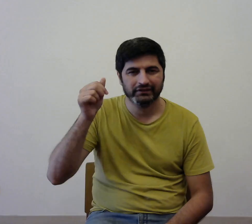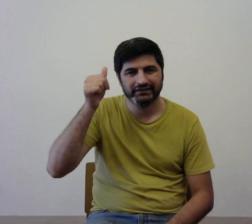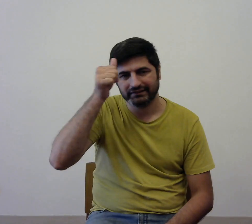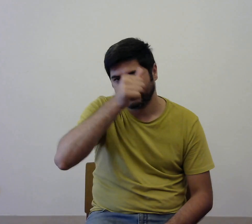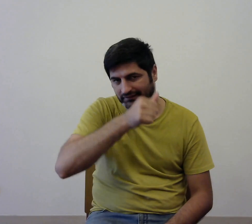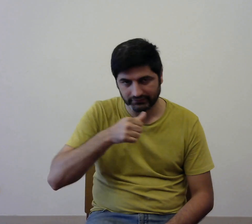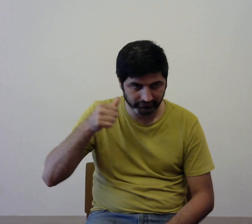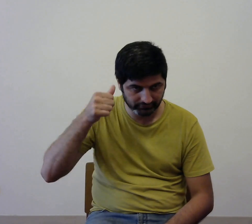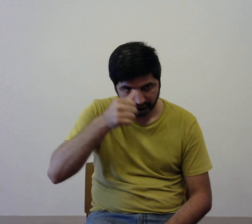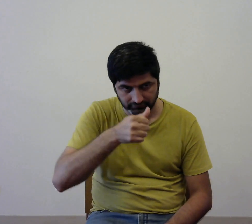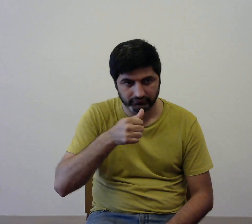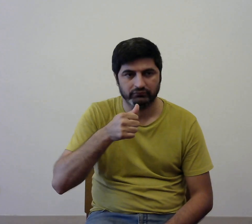il